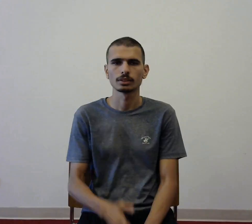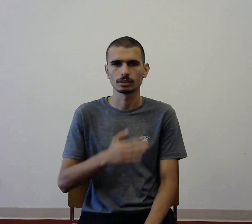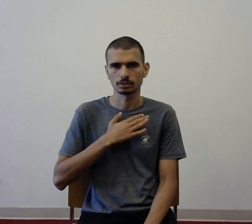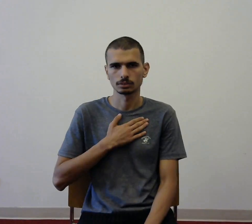mən